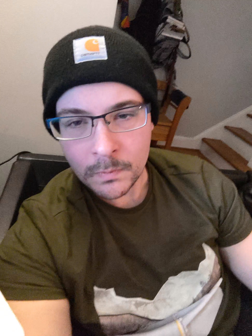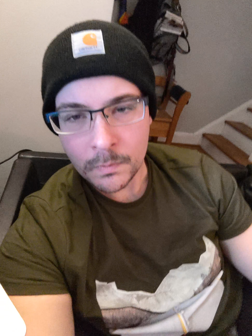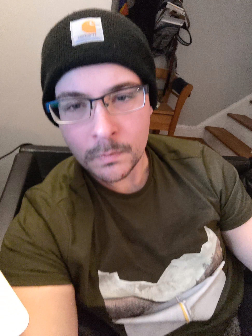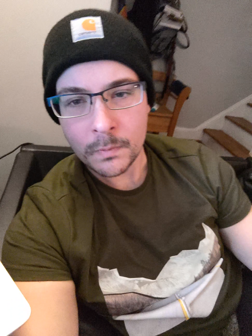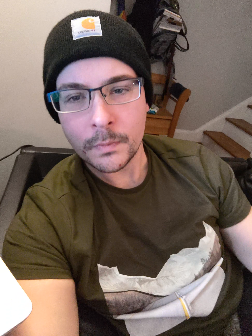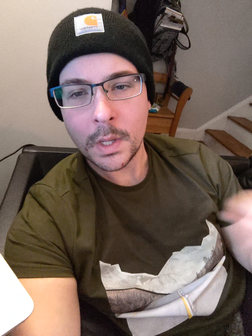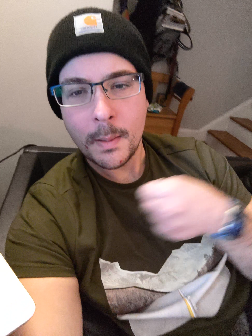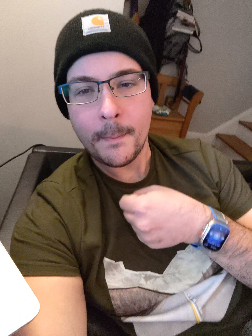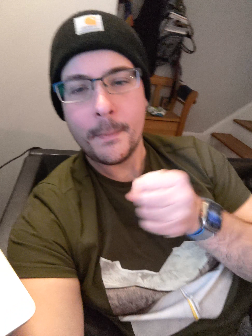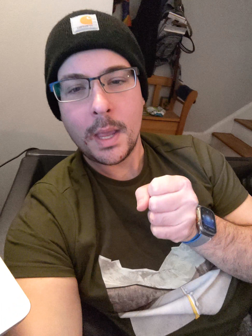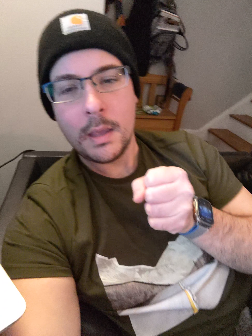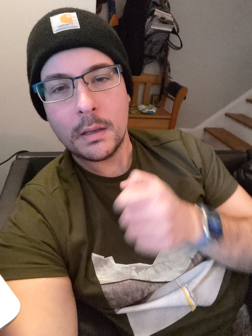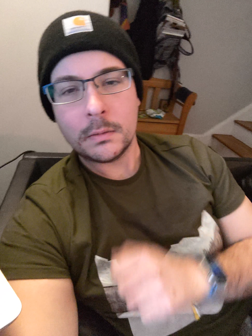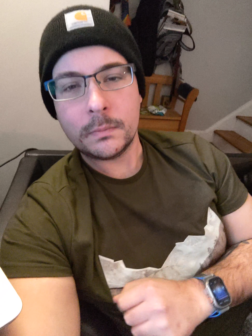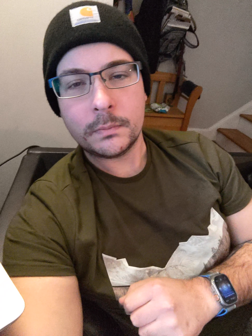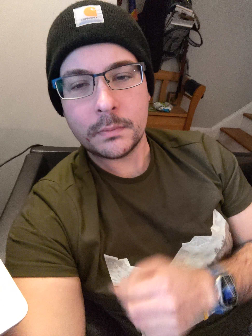make